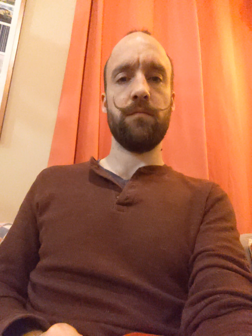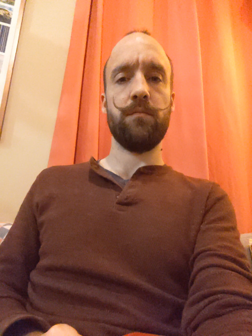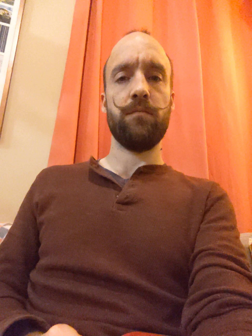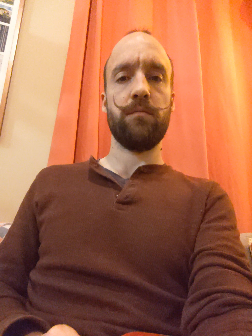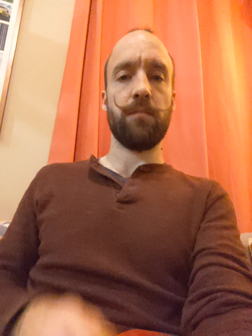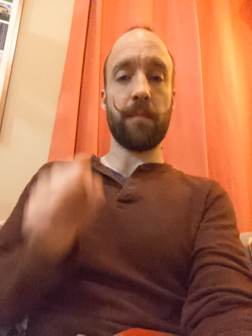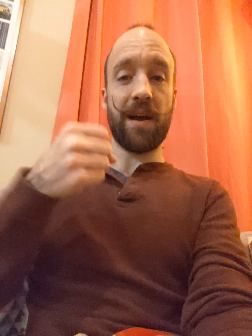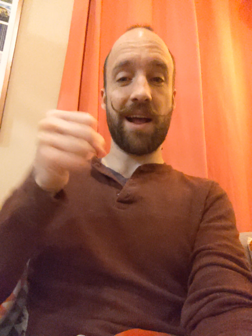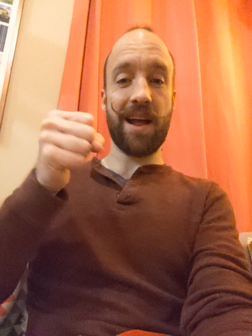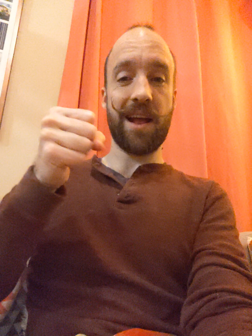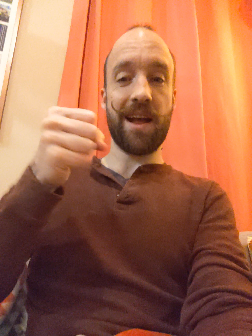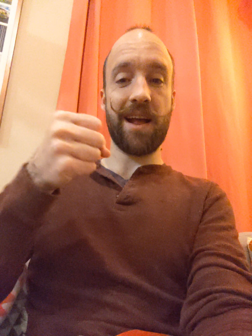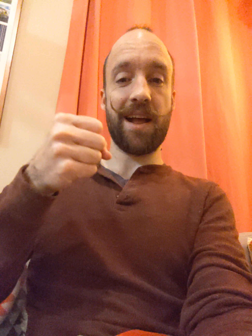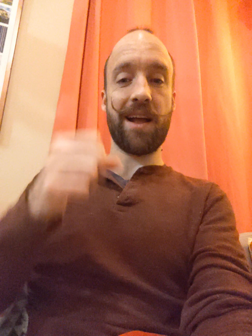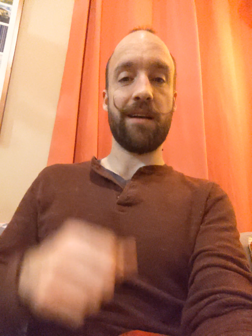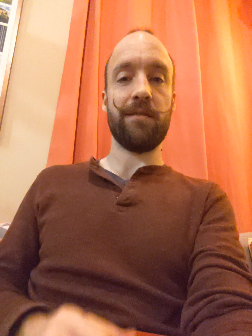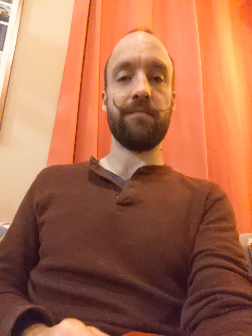make